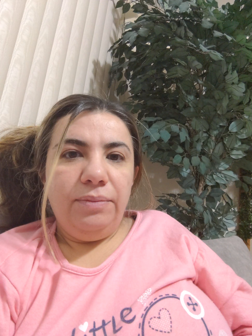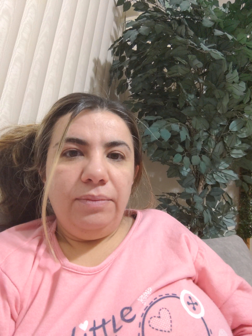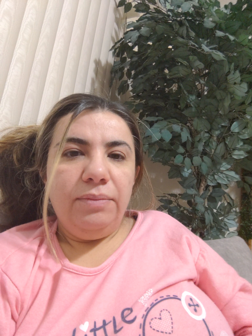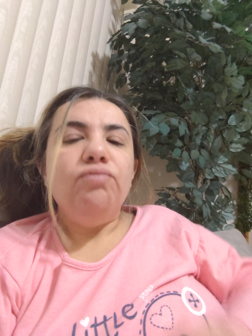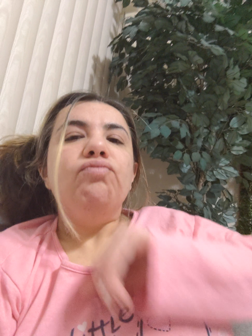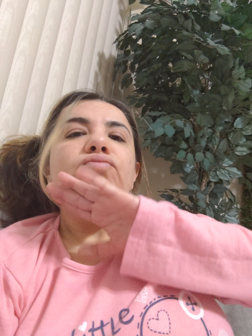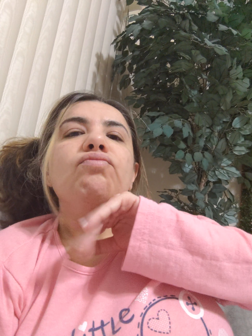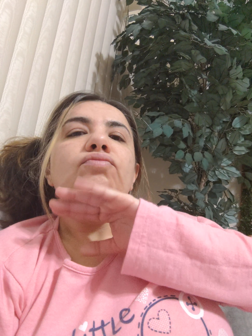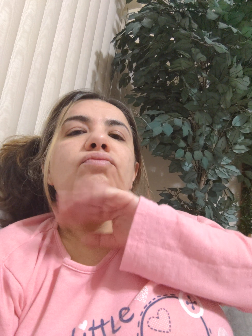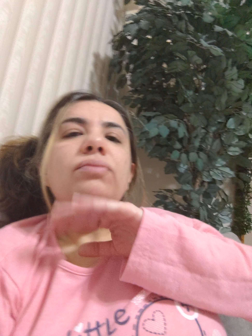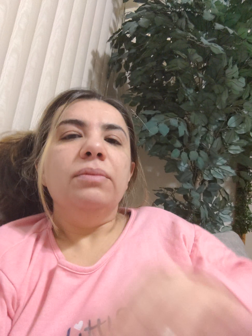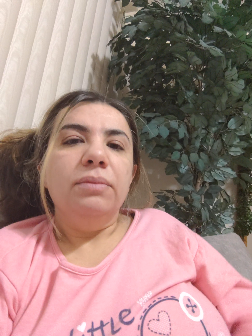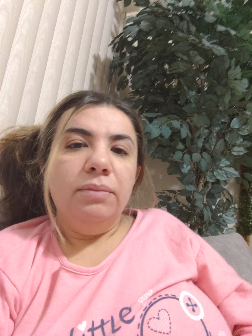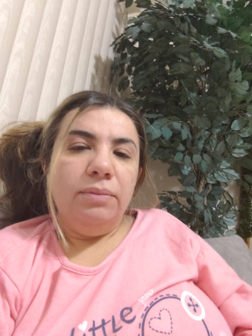pig